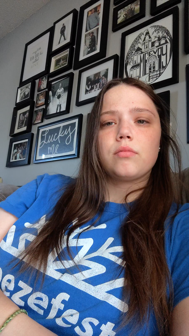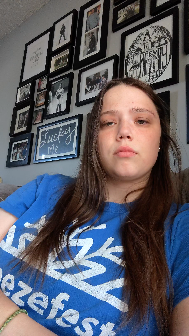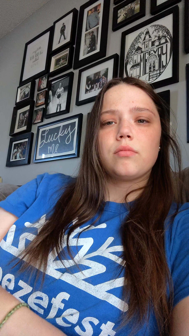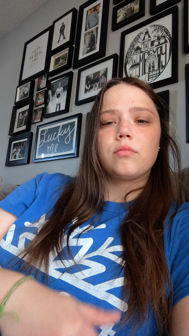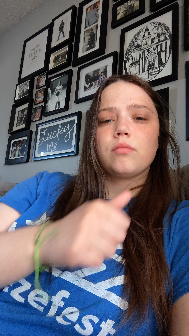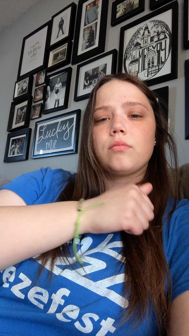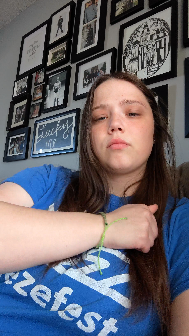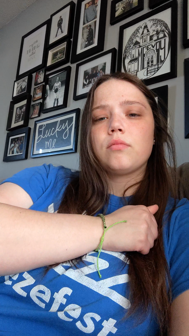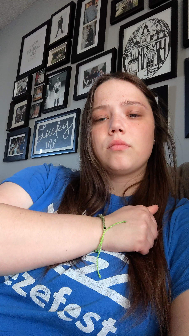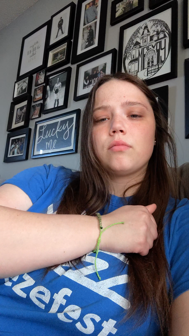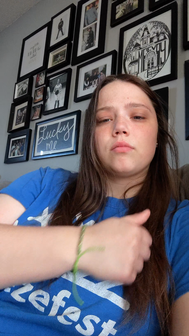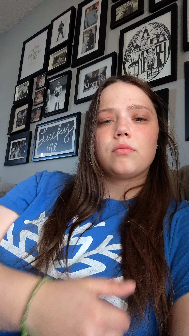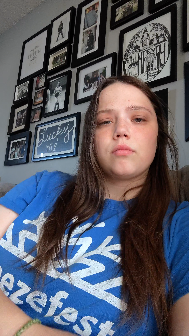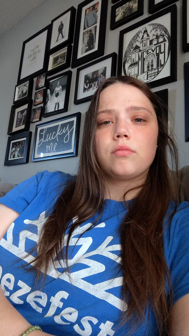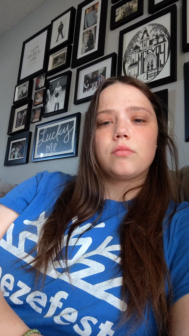love